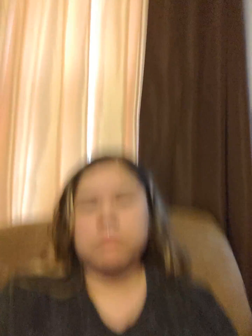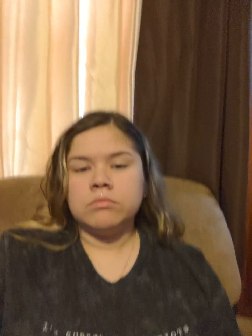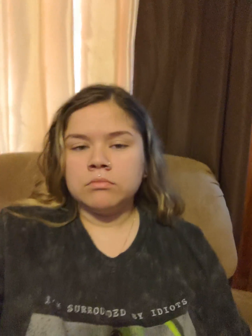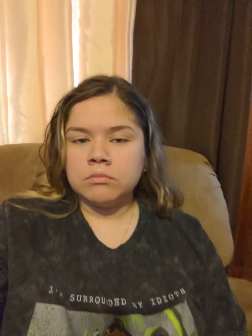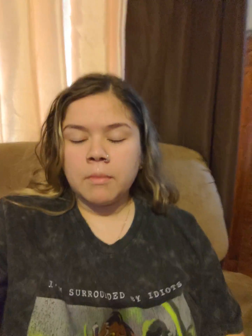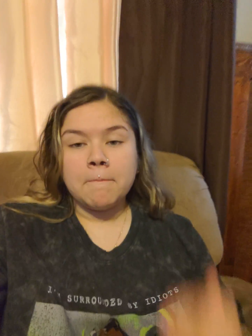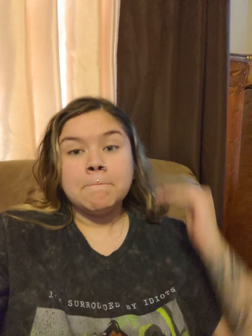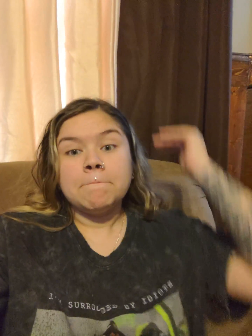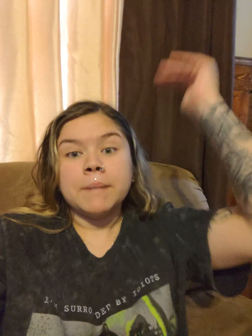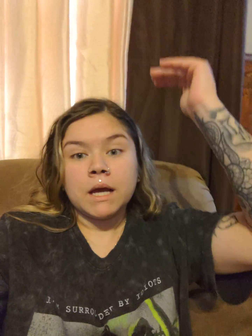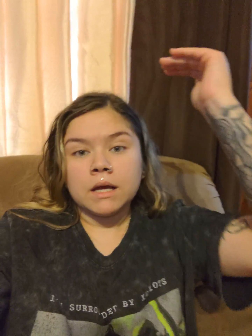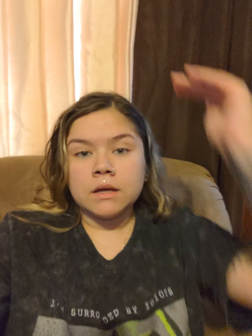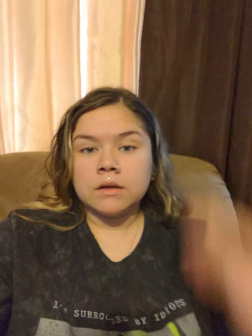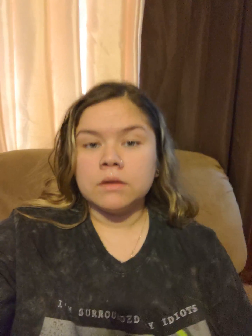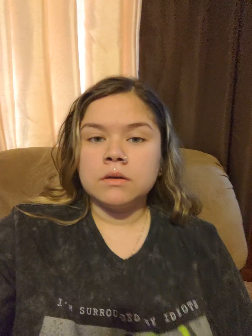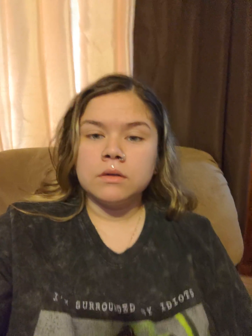big